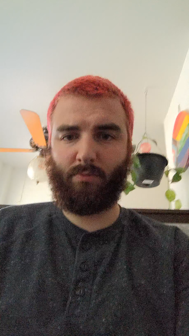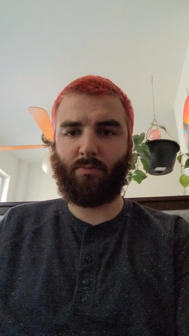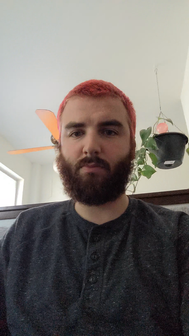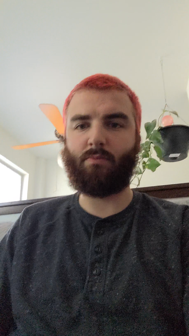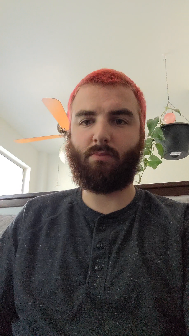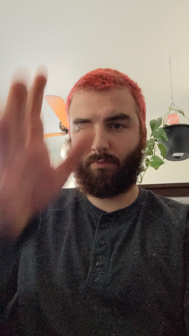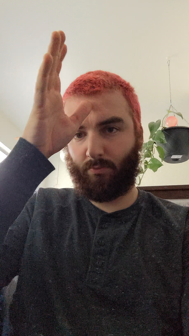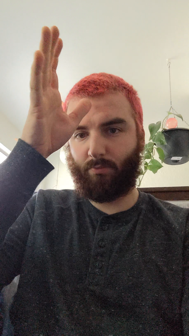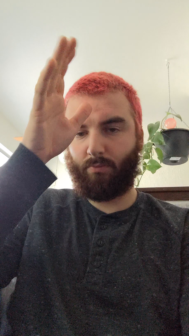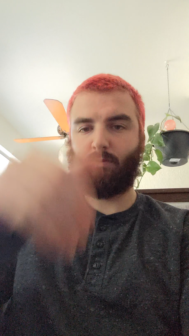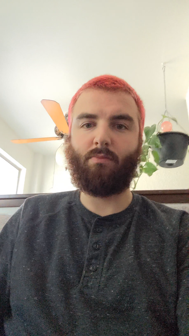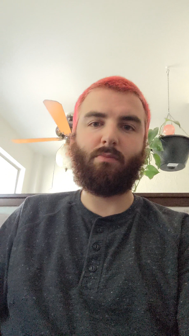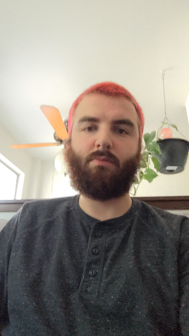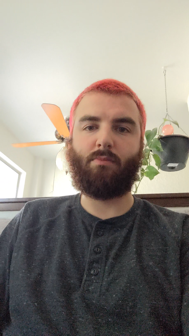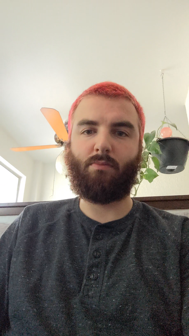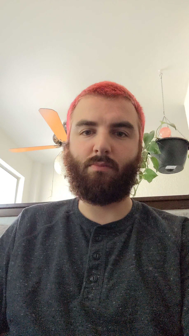daddy